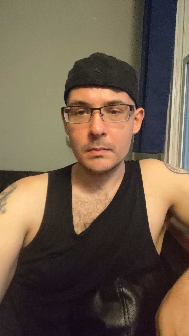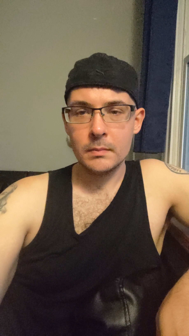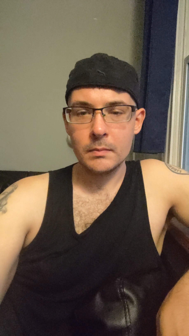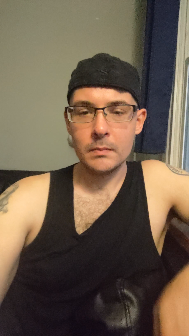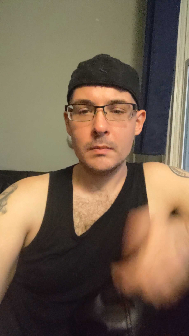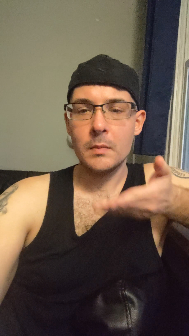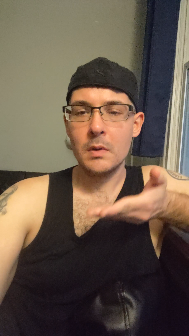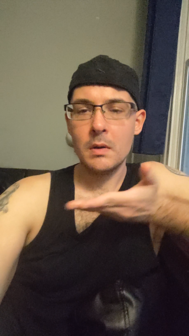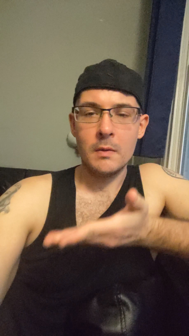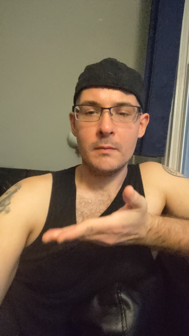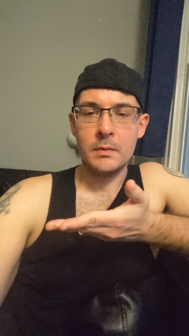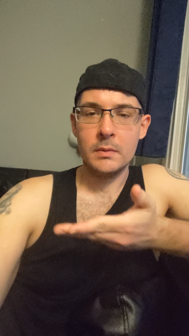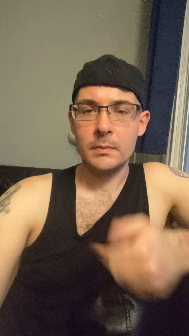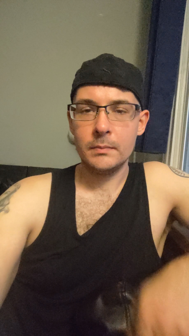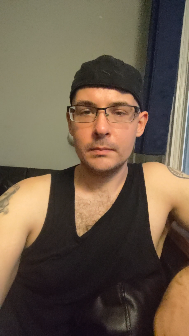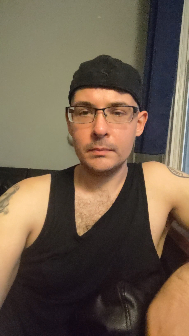oven